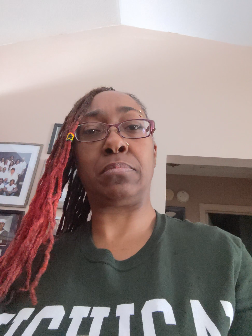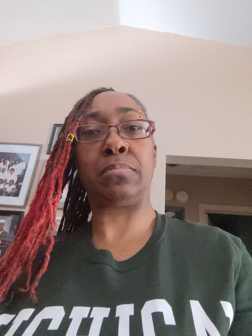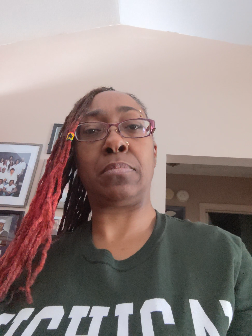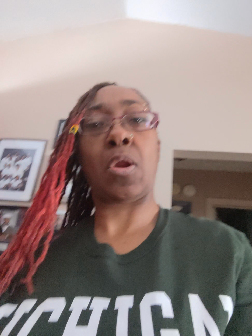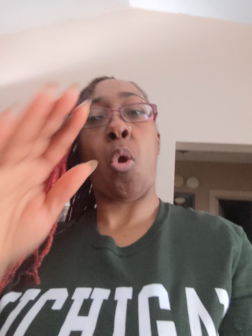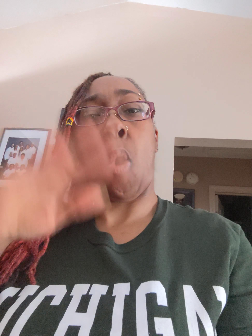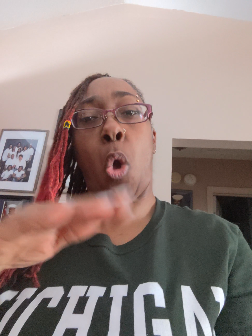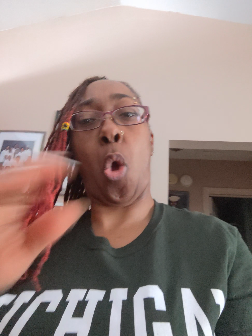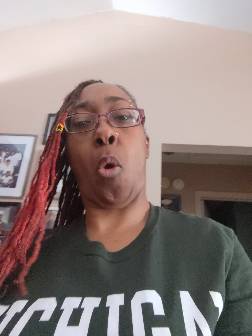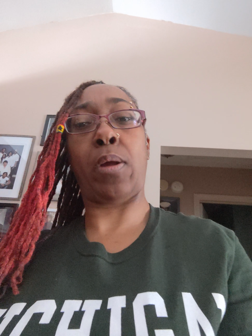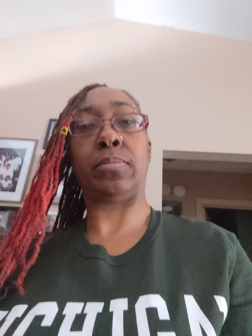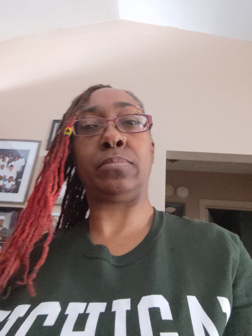on